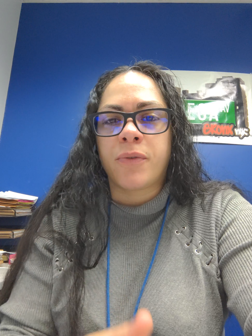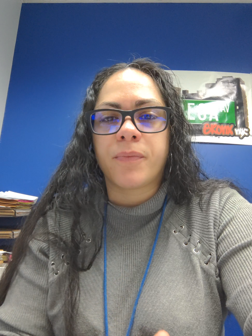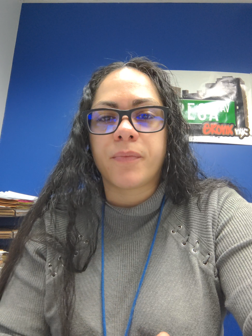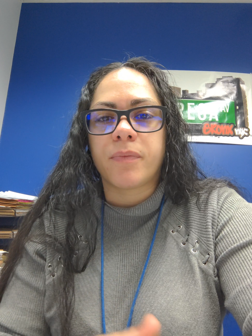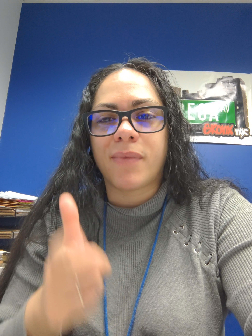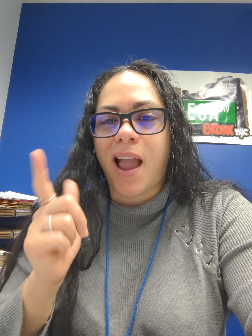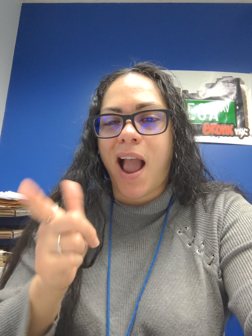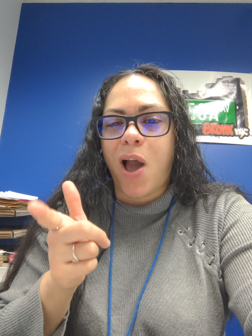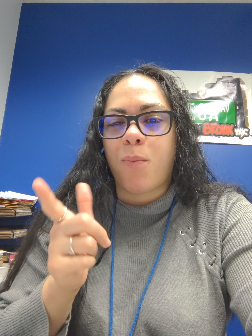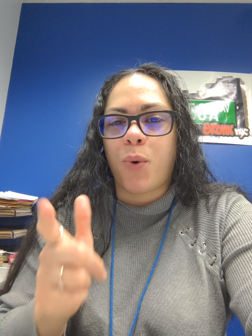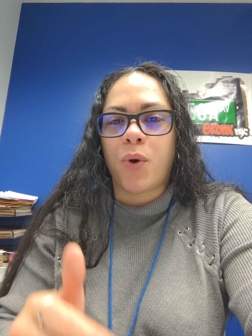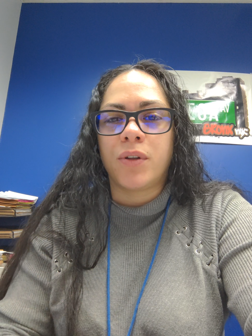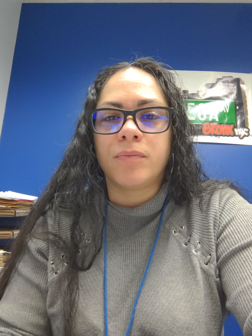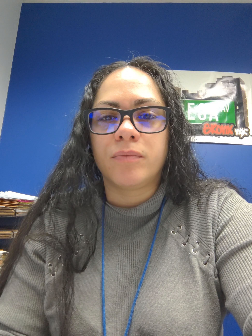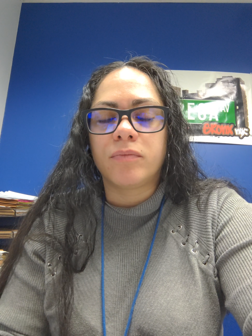cowboy